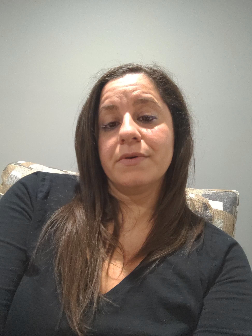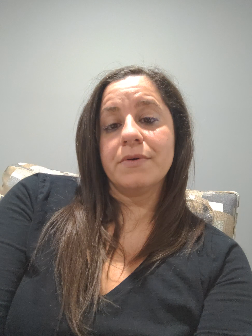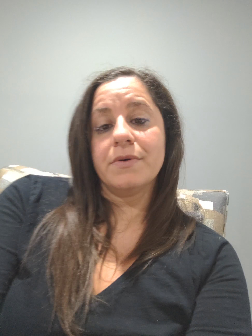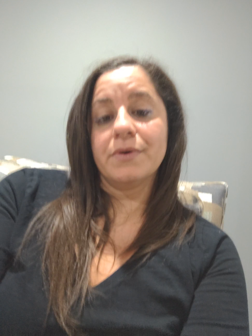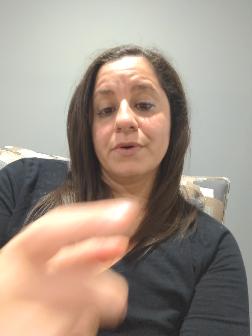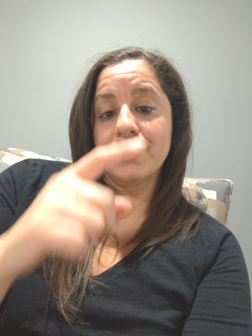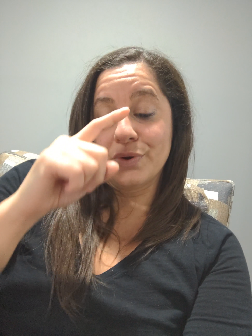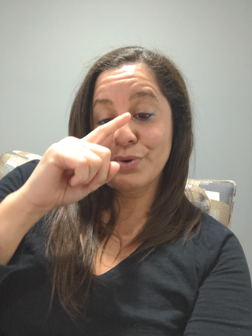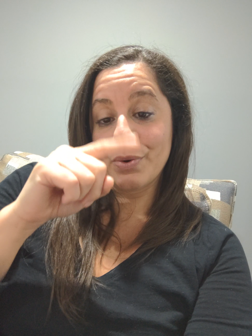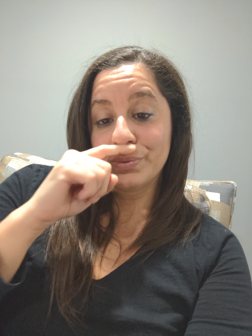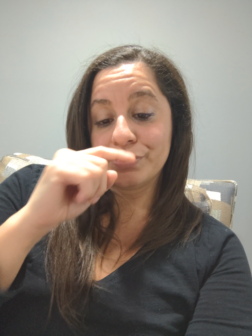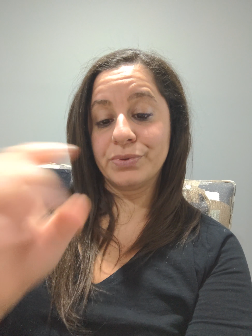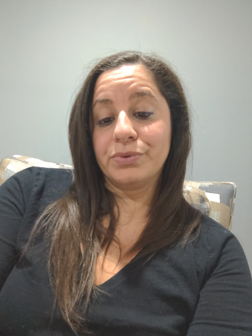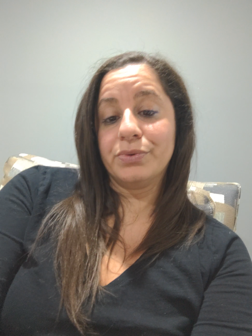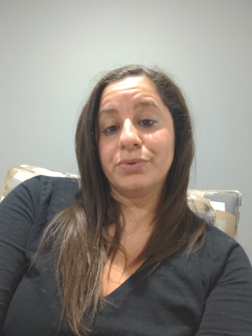noisy